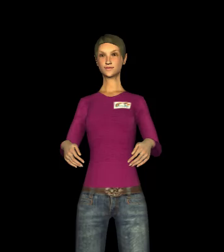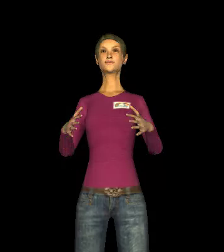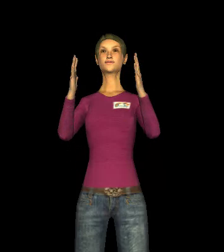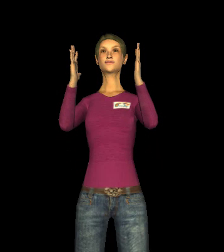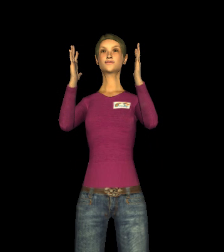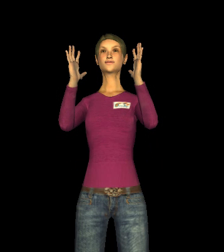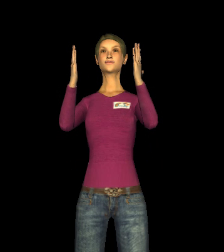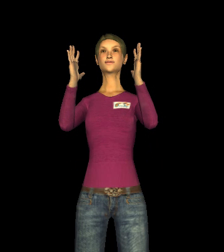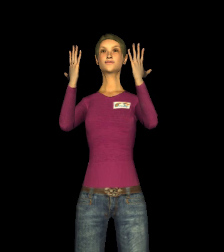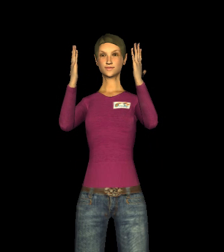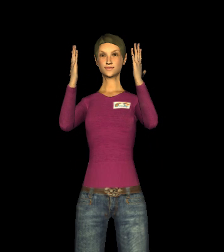أحسنت